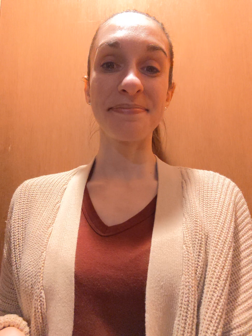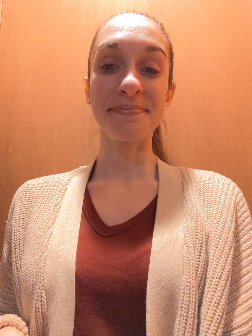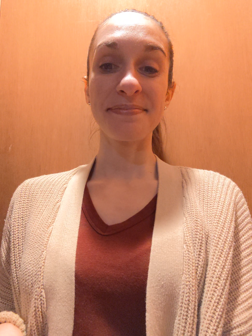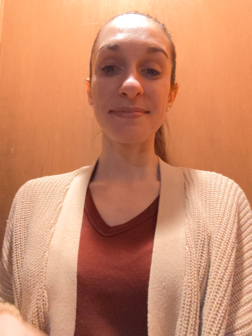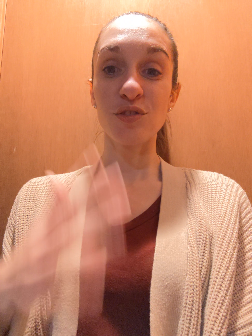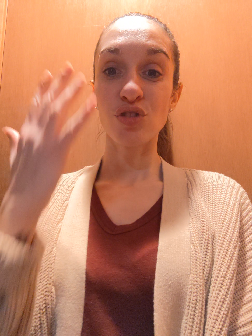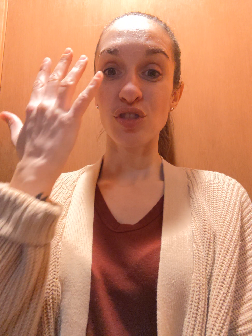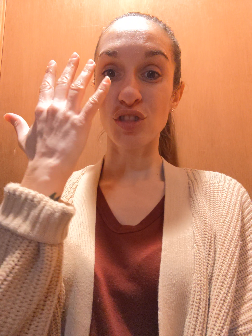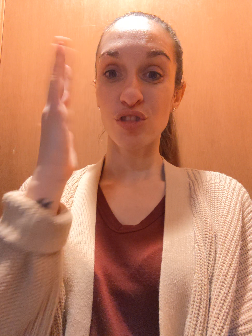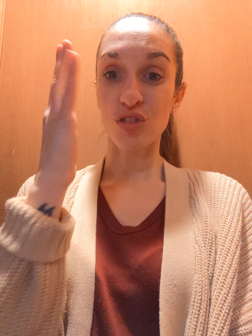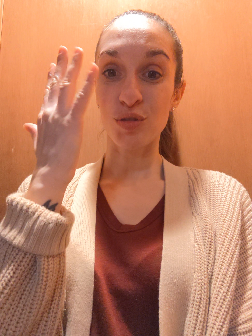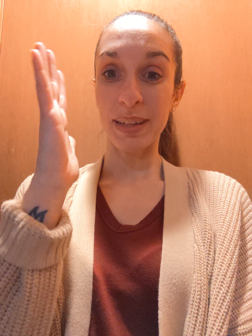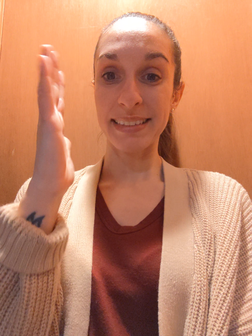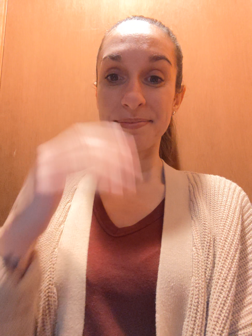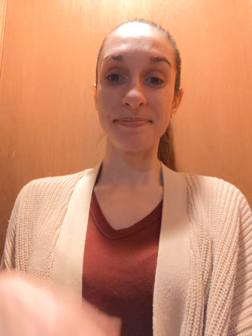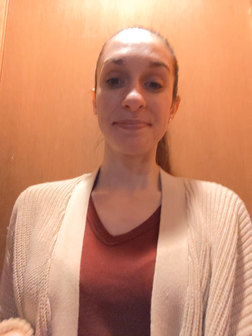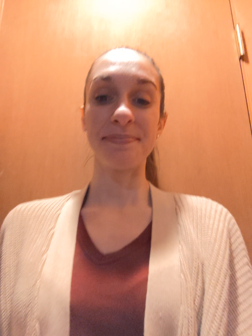tree